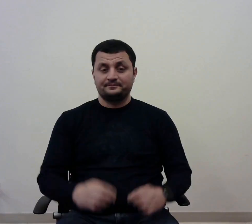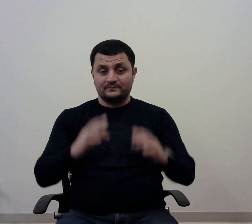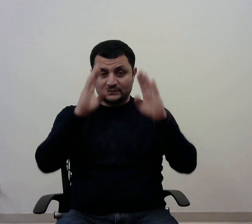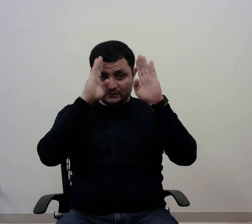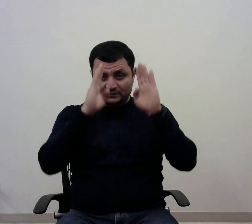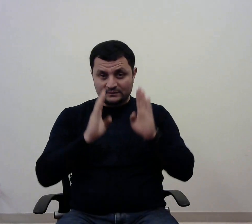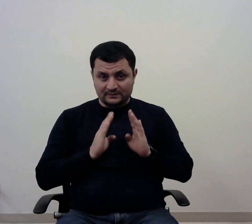ünvanli